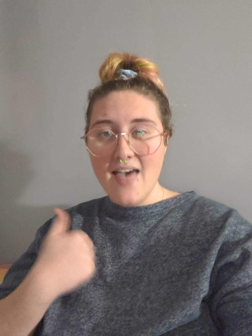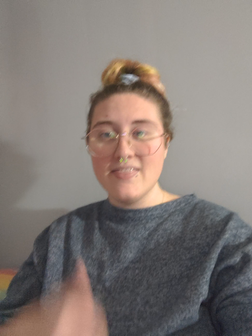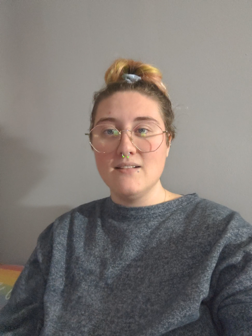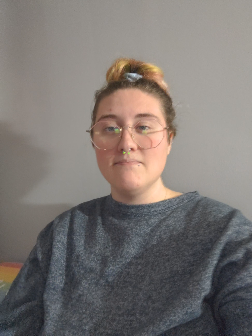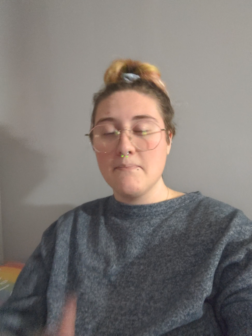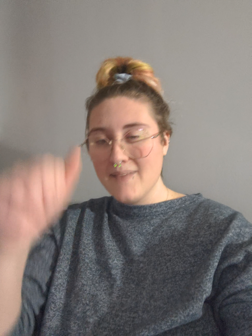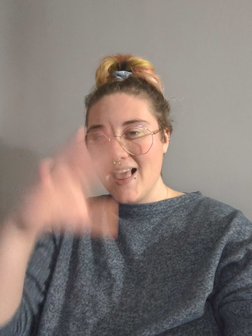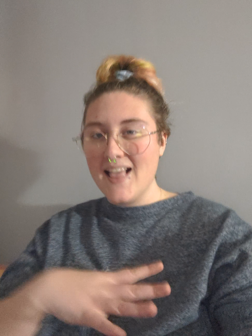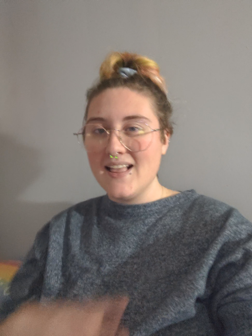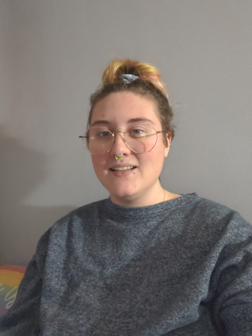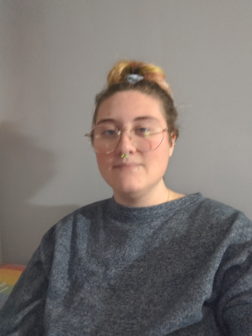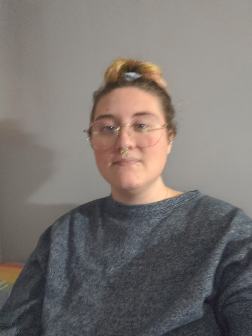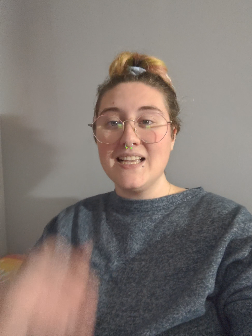man